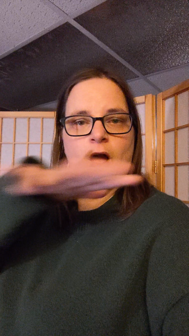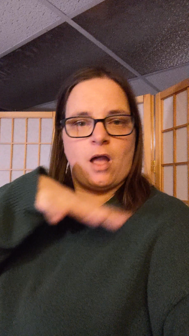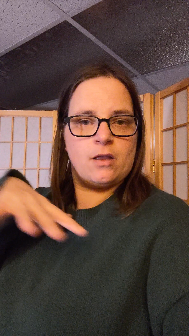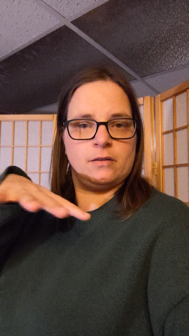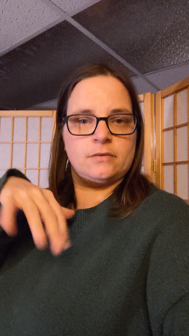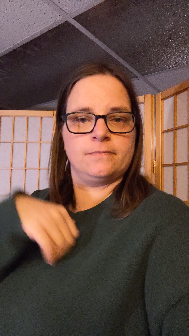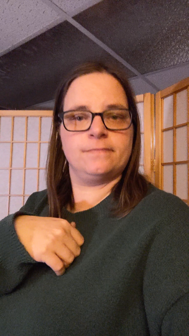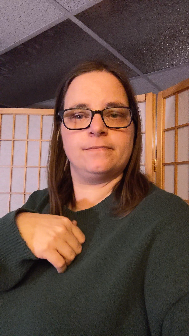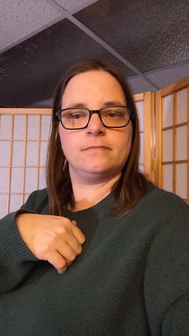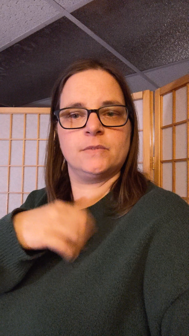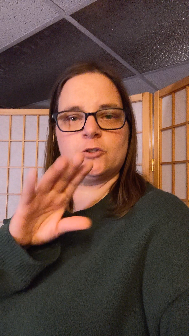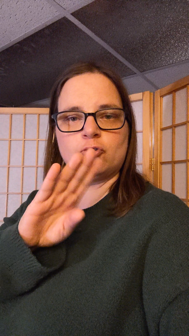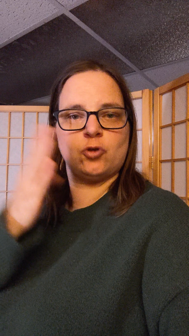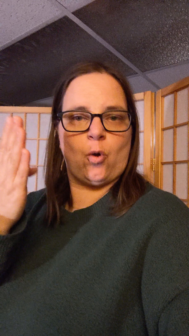door